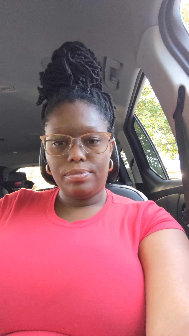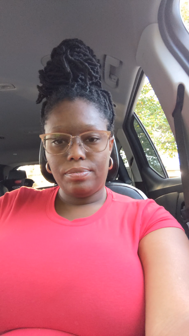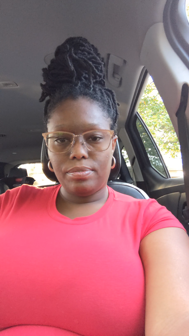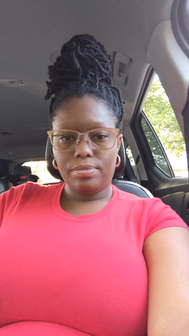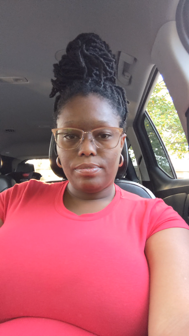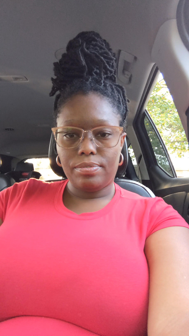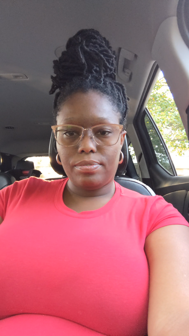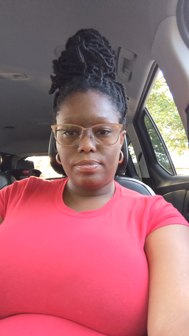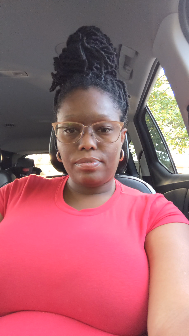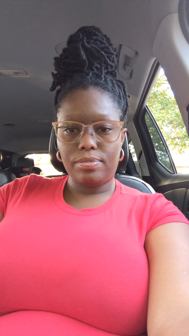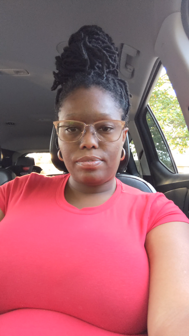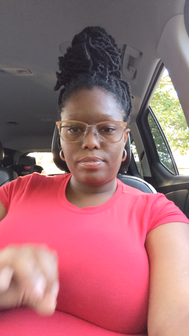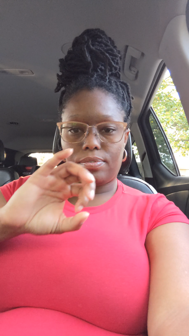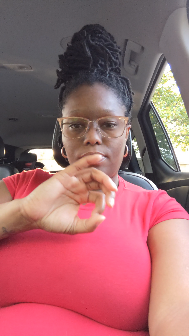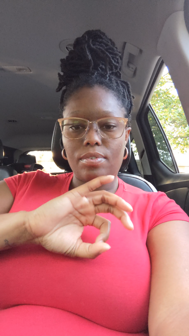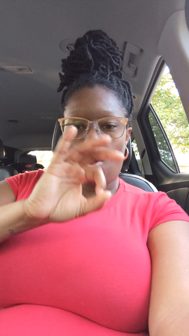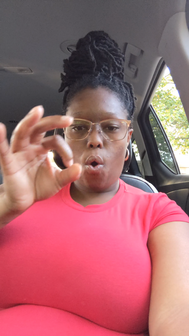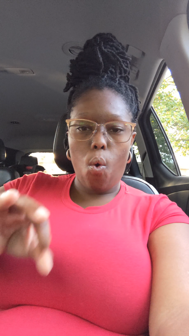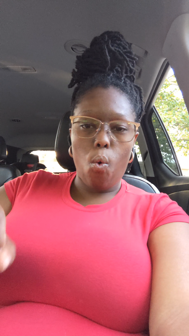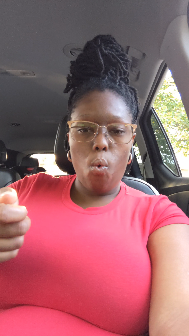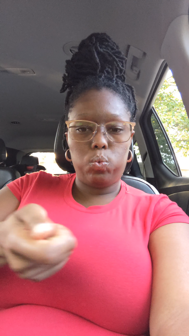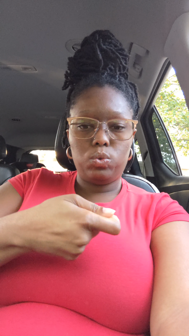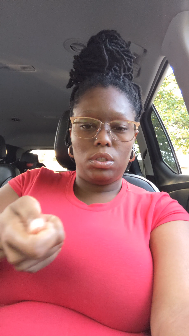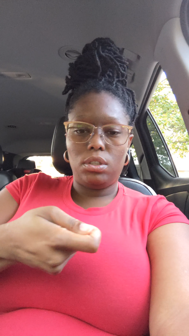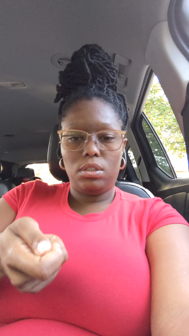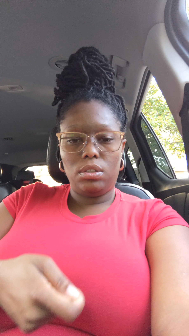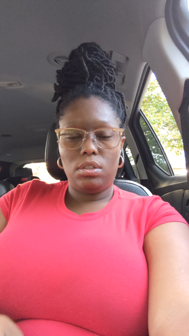hose